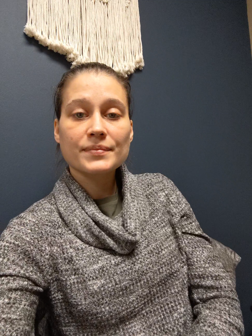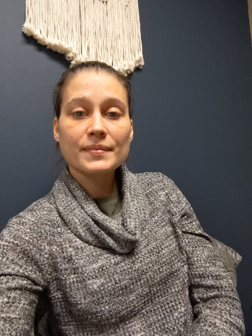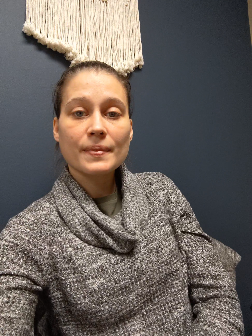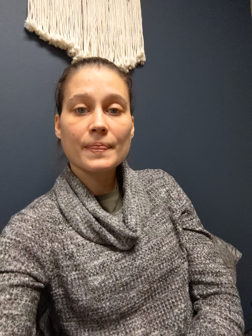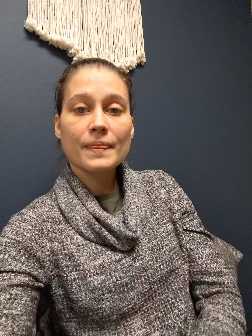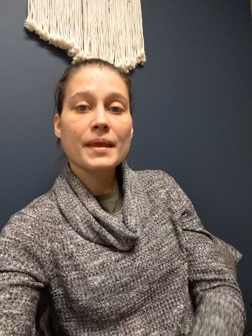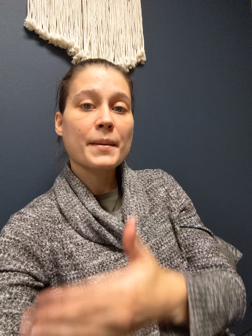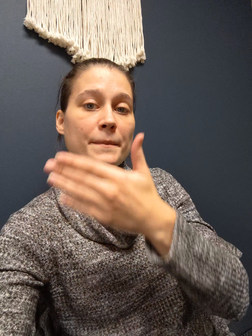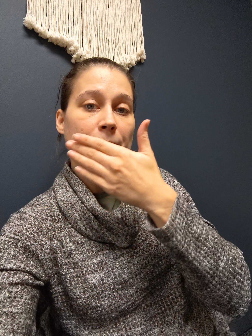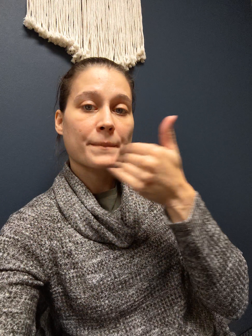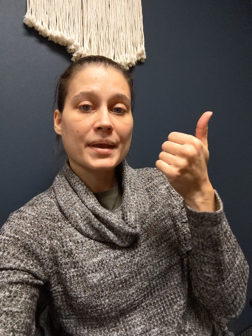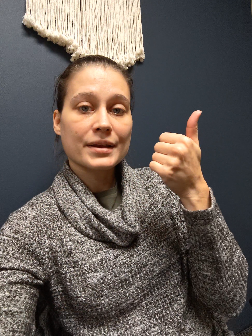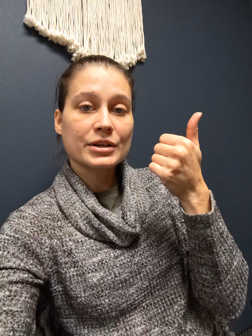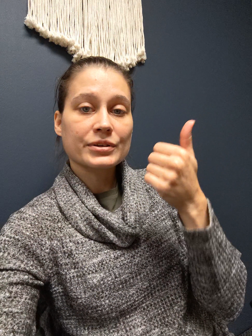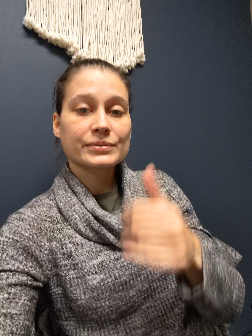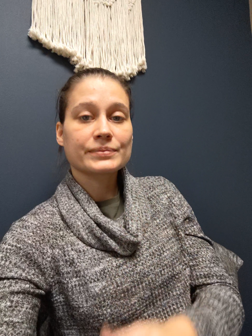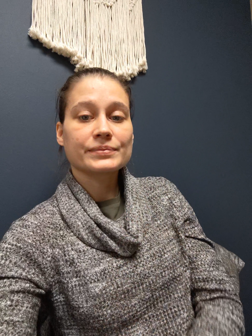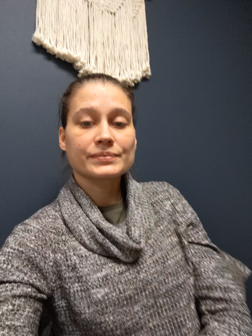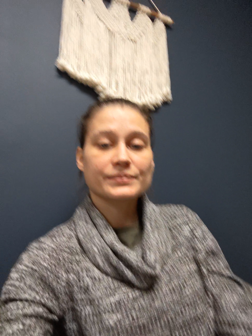better